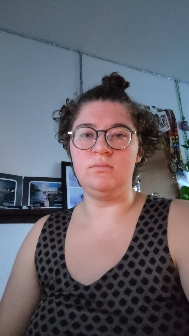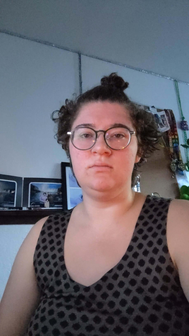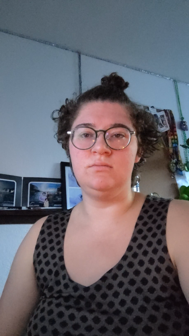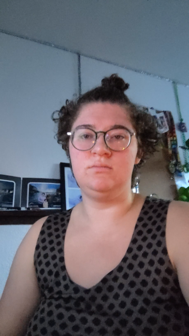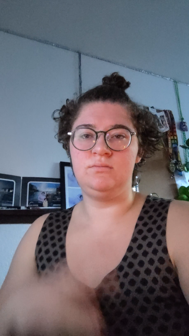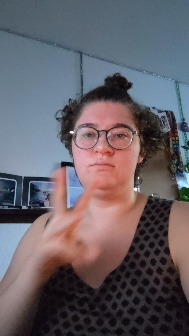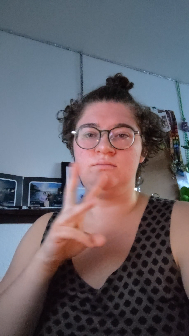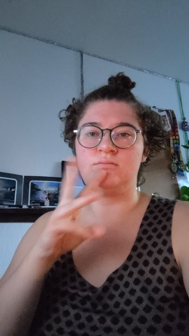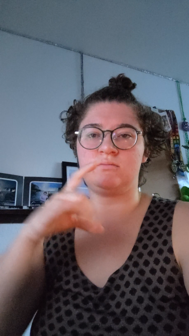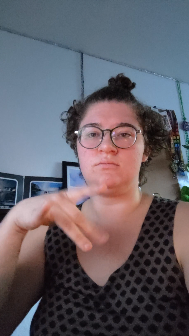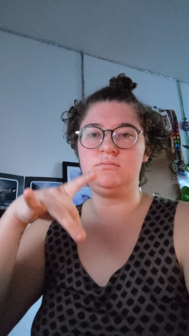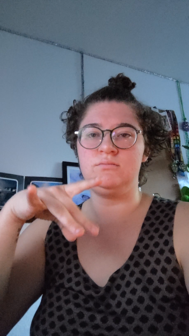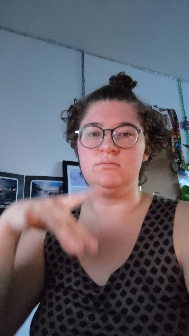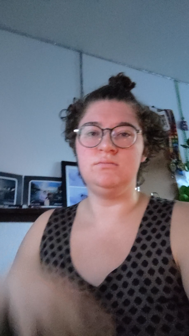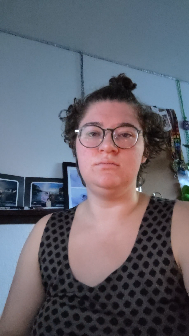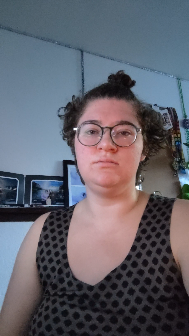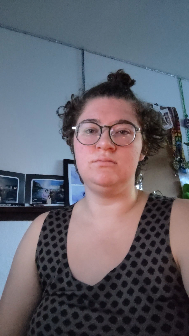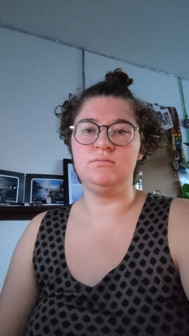melon